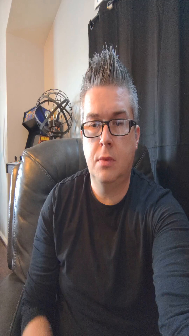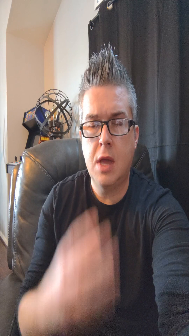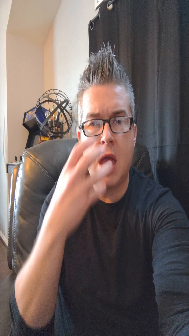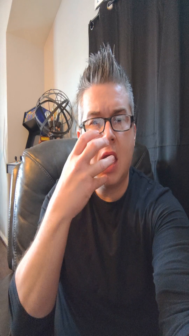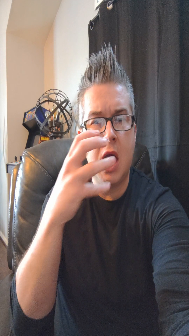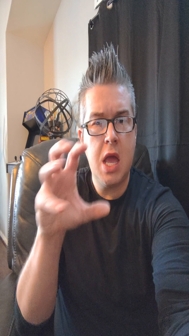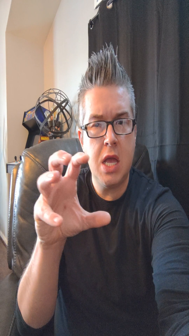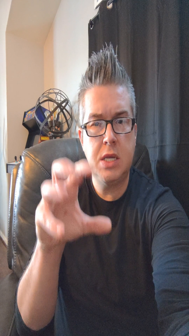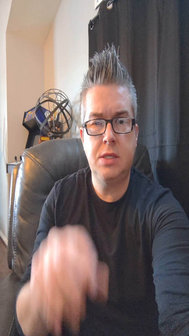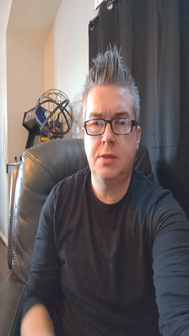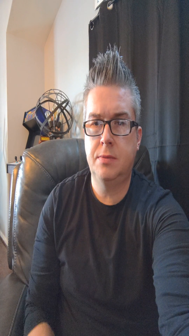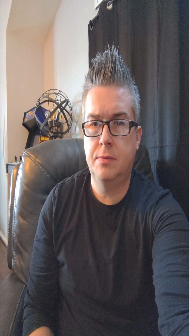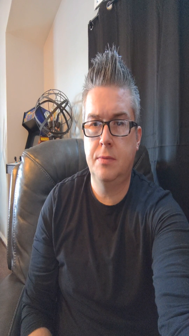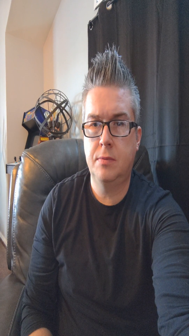hot